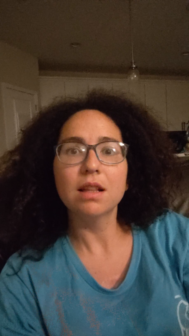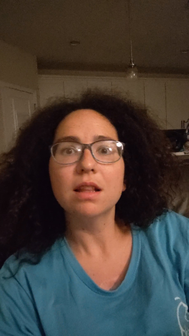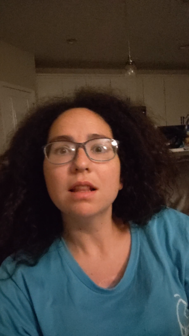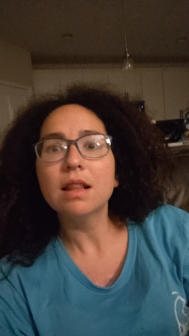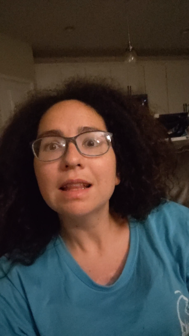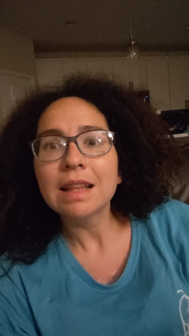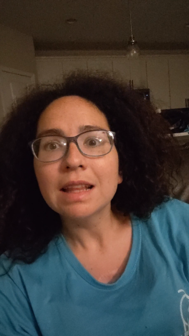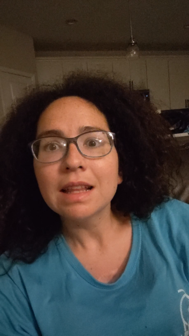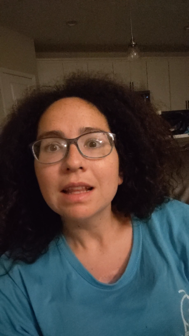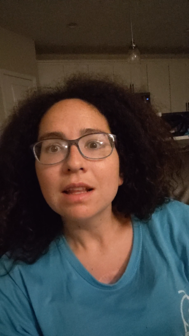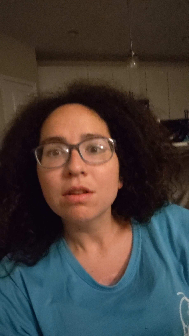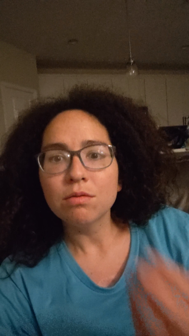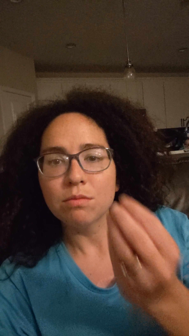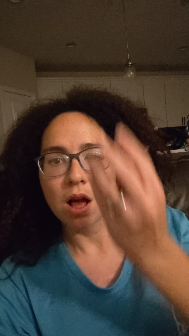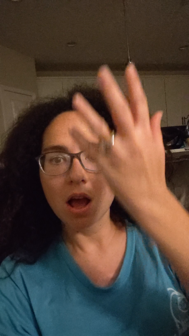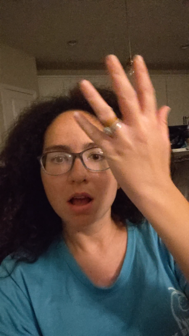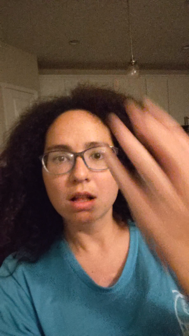plants